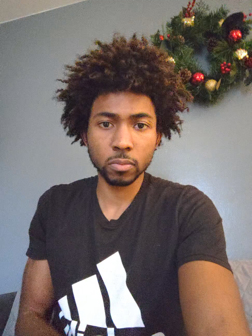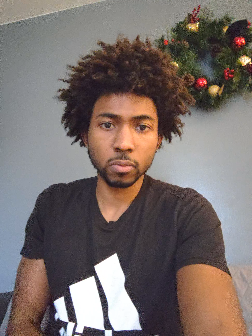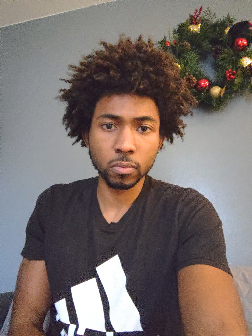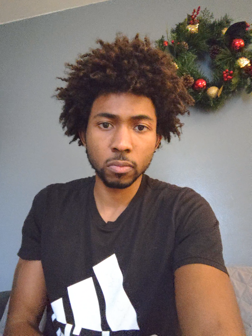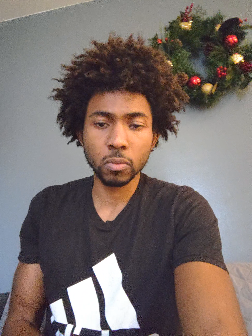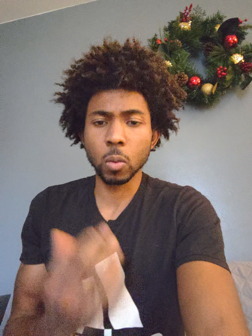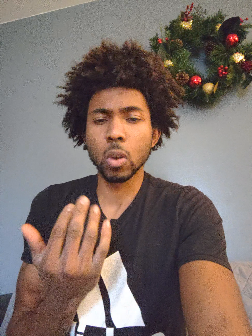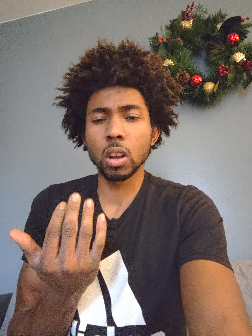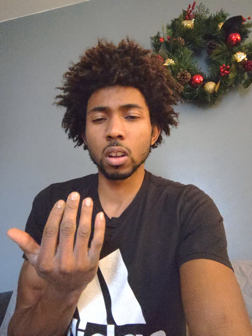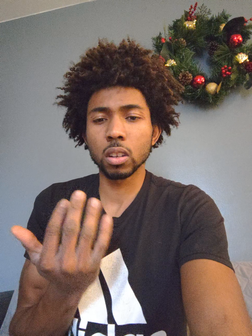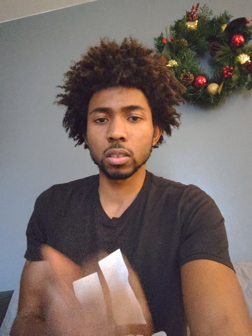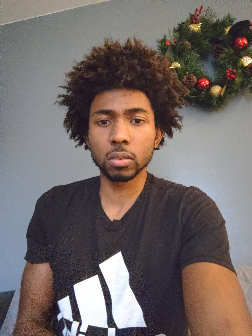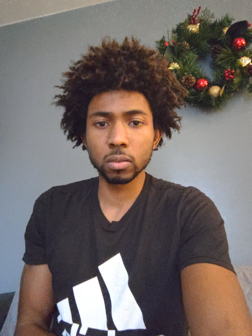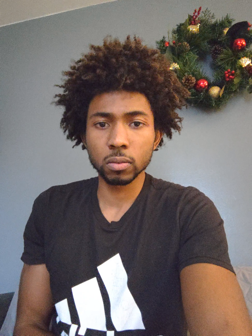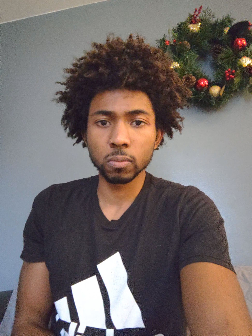wait